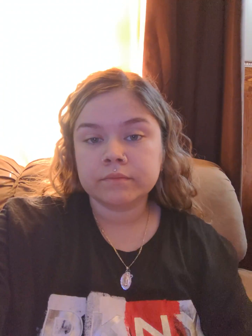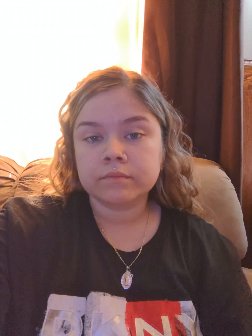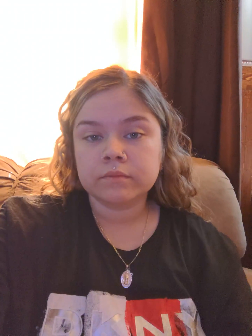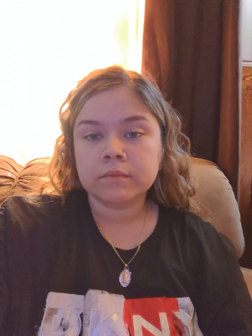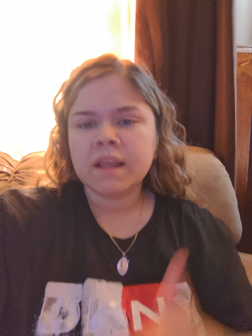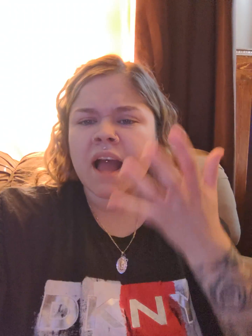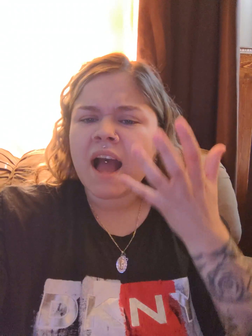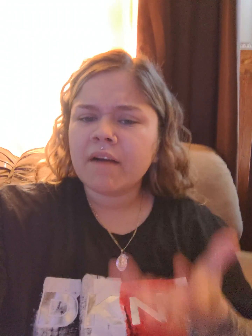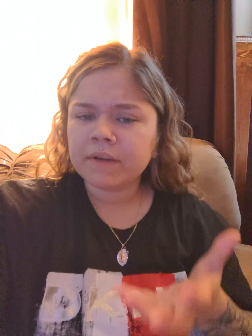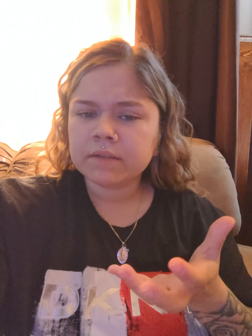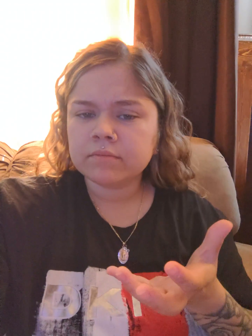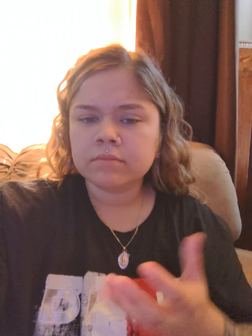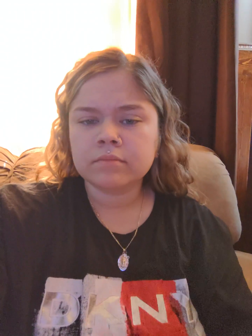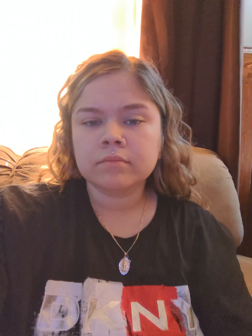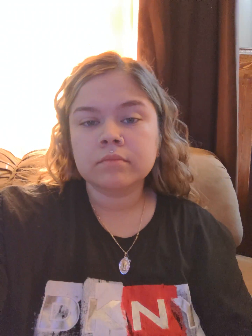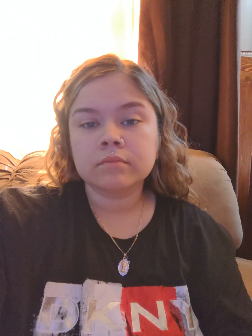heavy